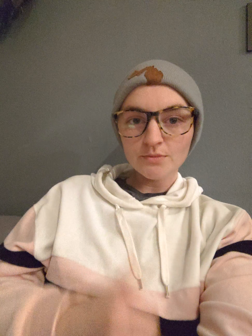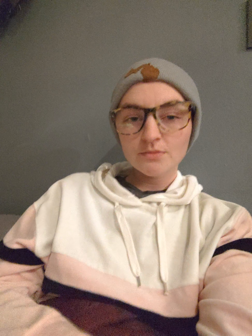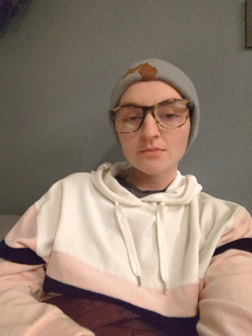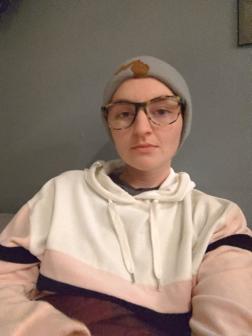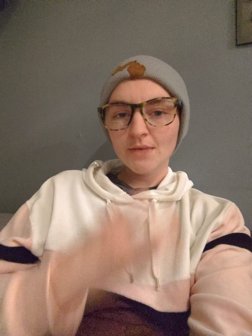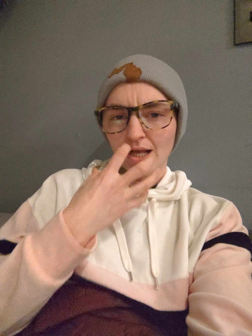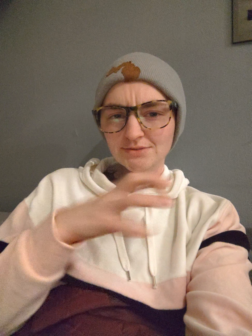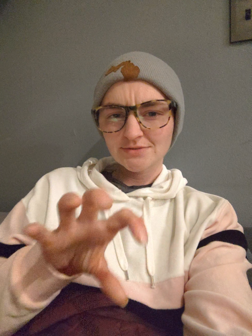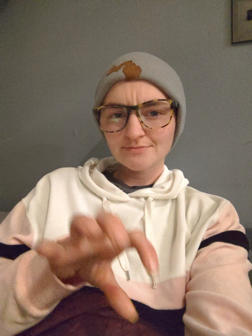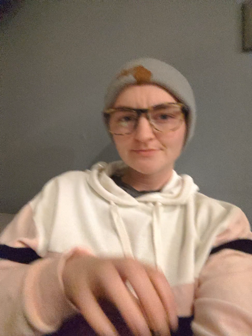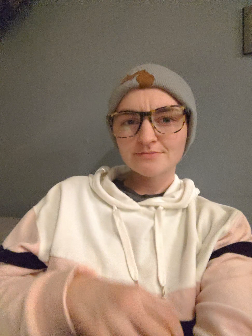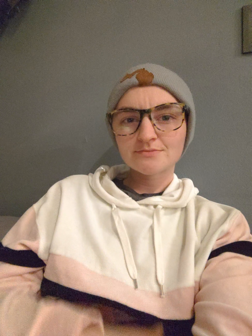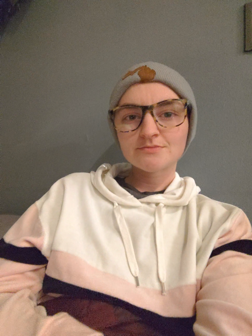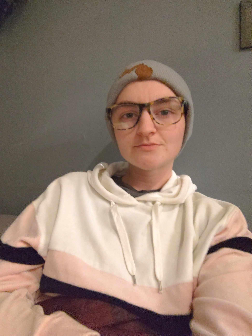hot